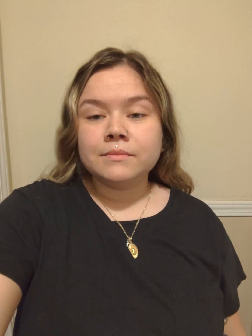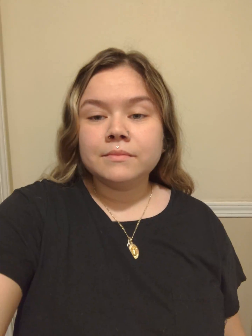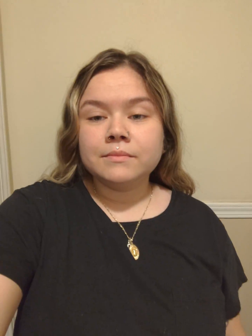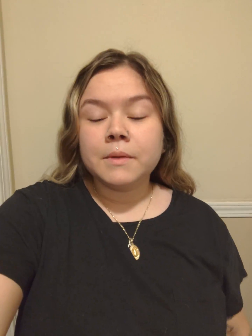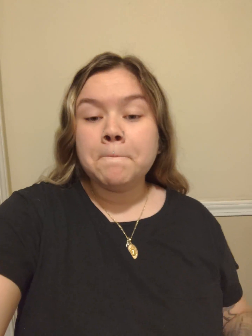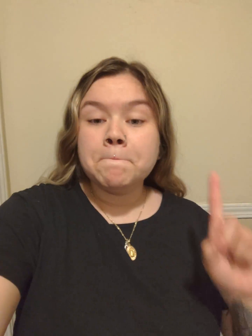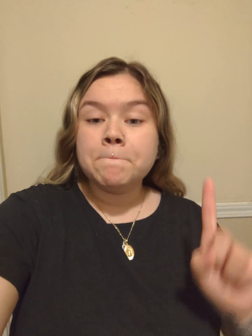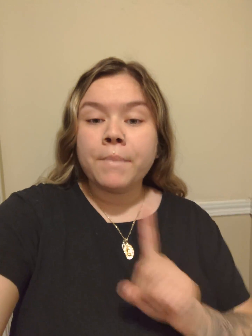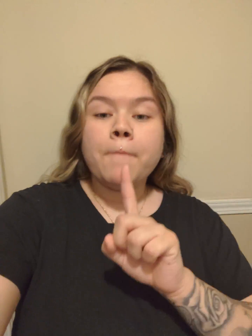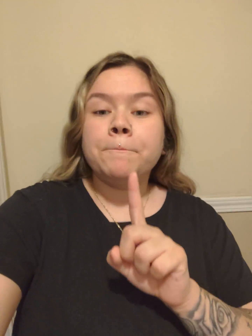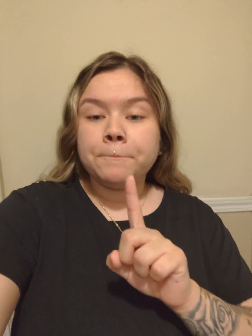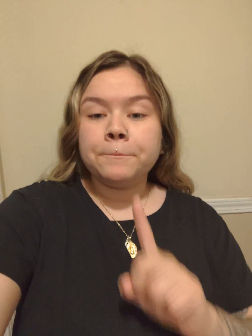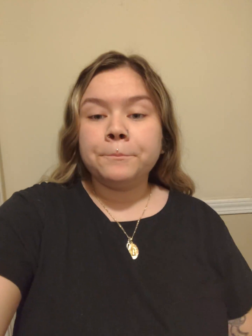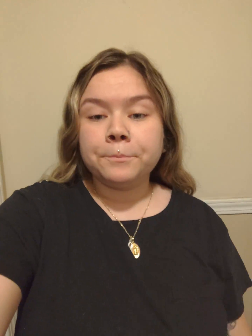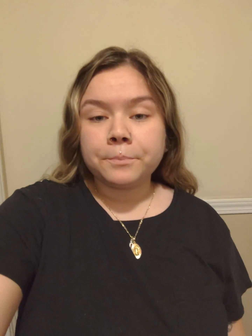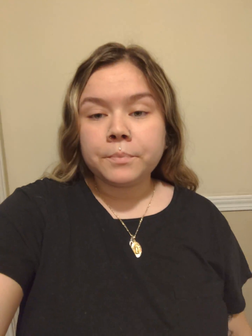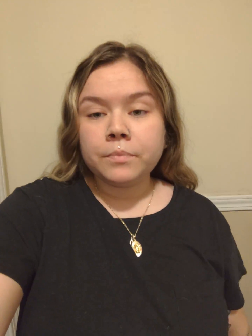bump